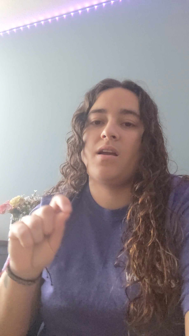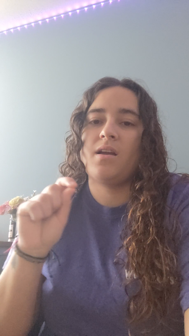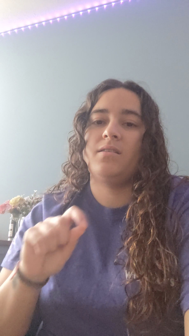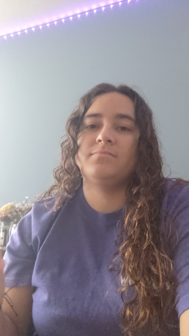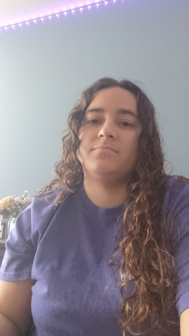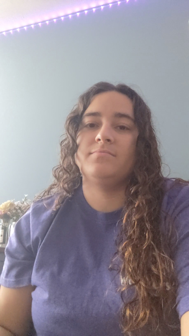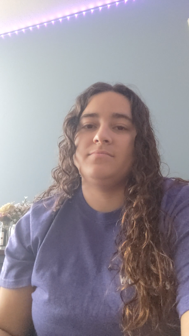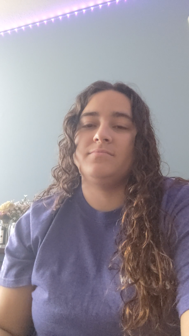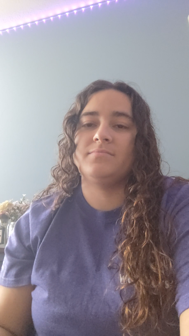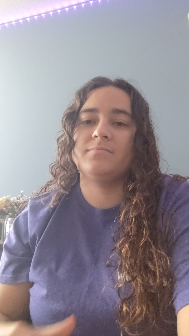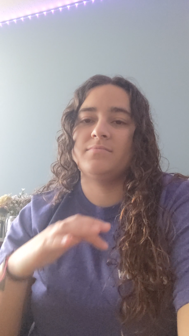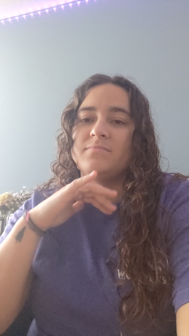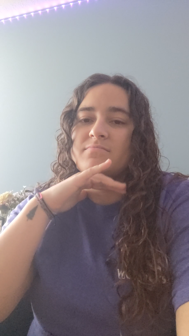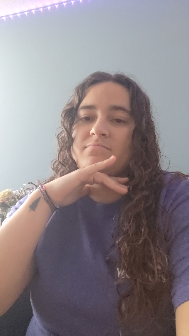naughty